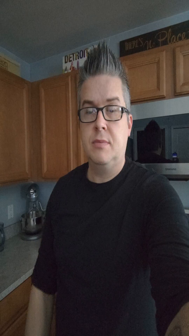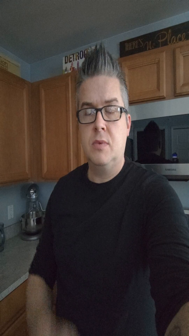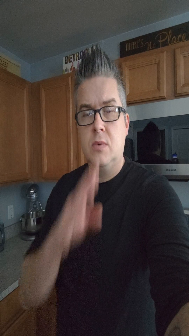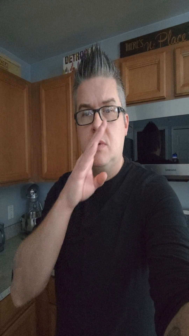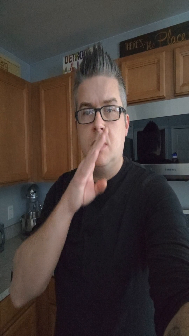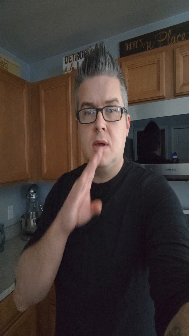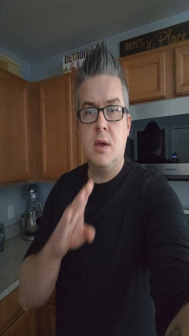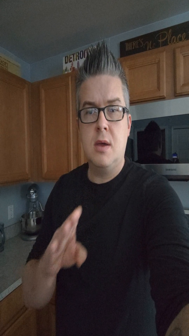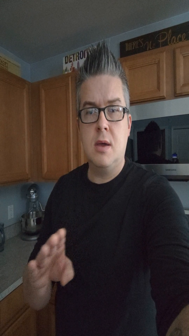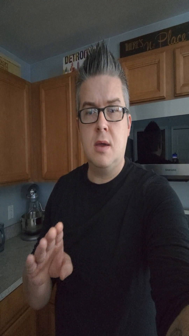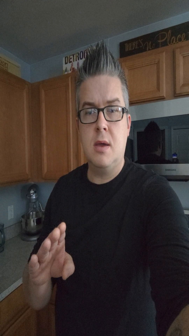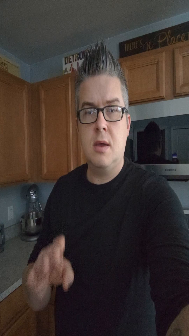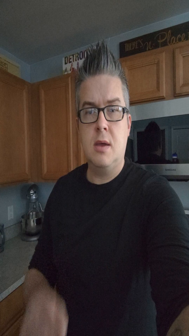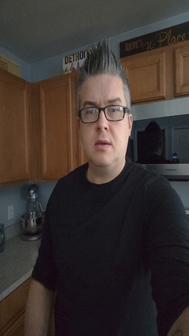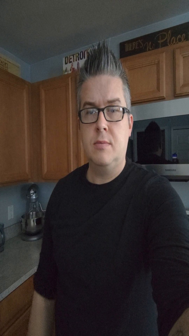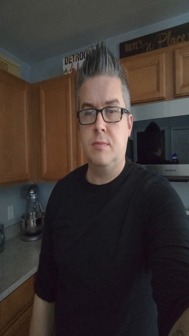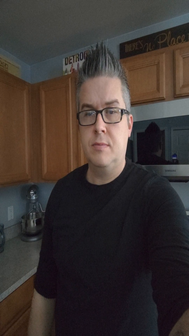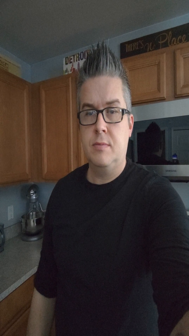quiet